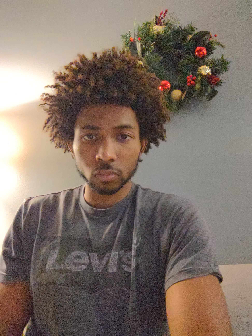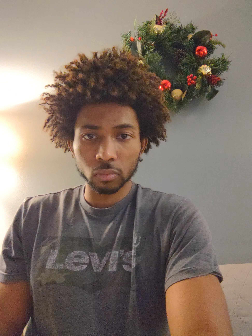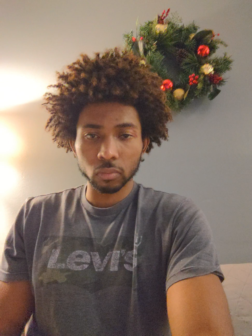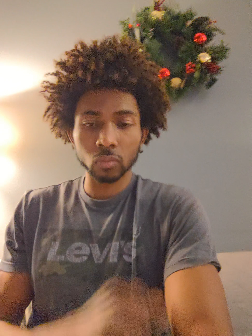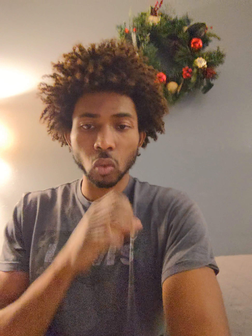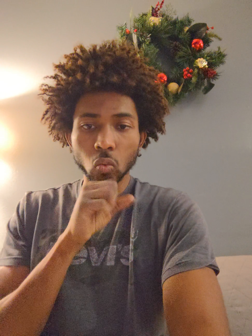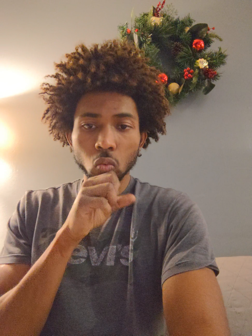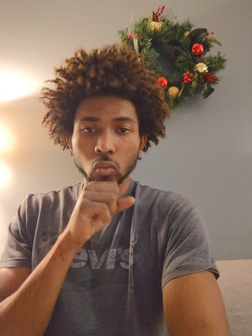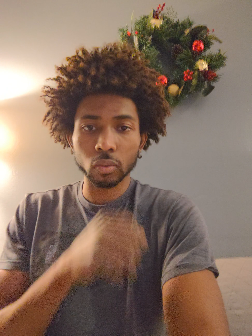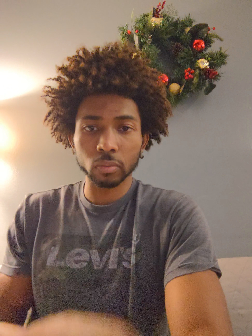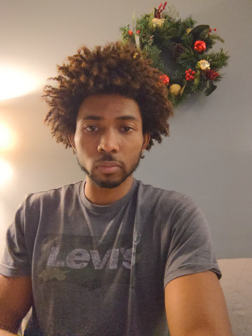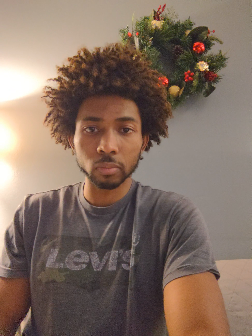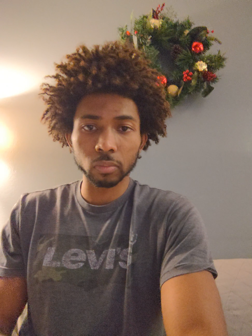orange